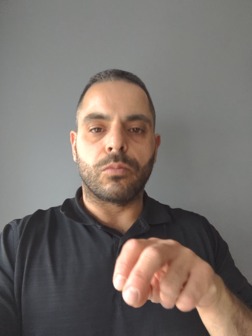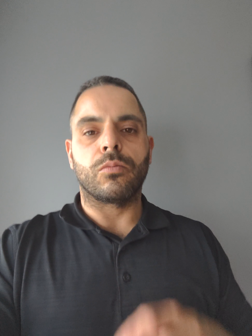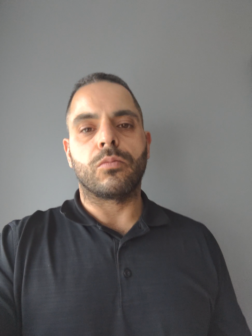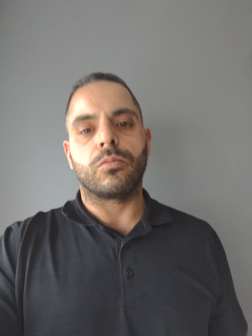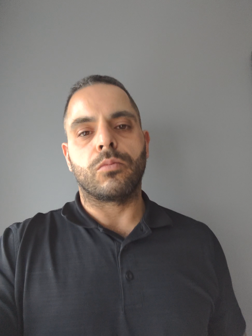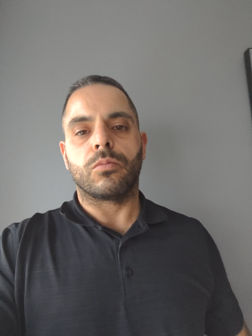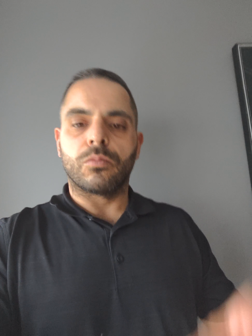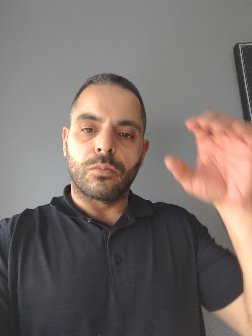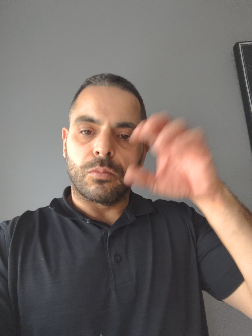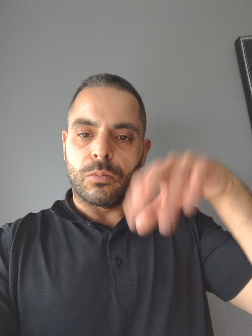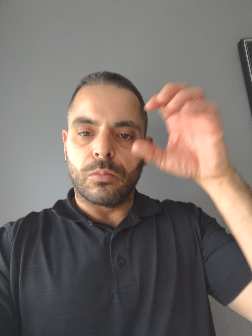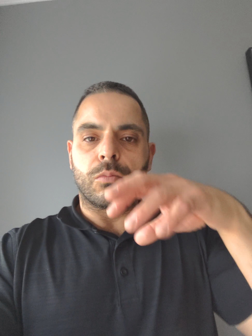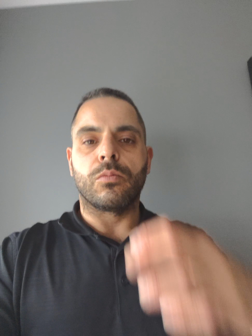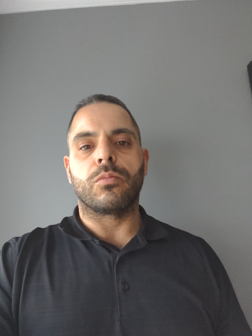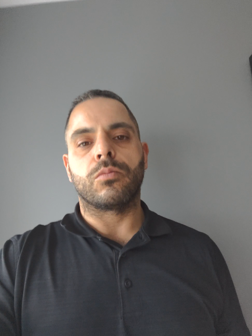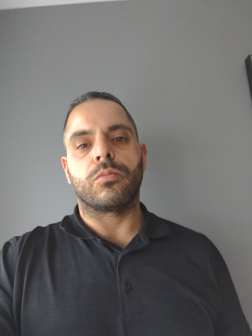rain